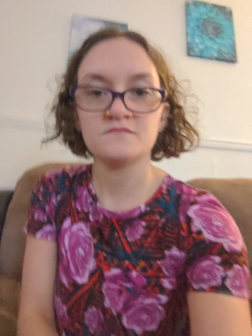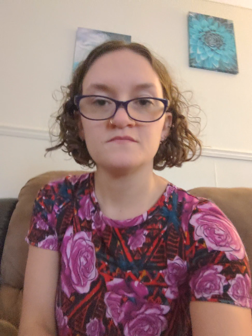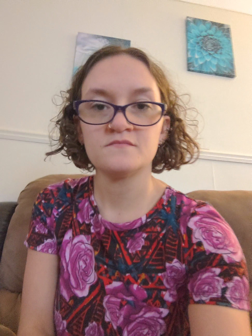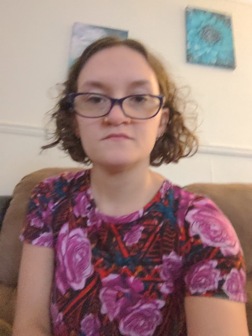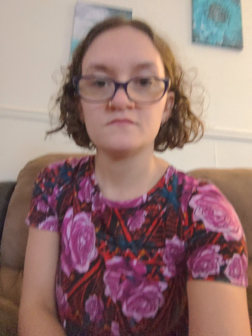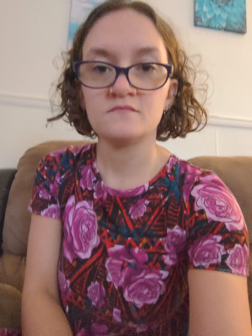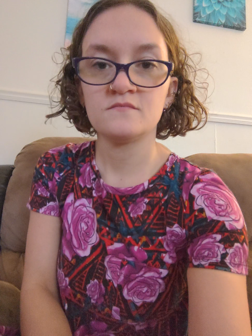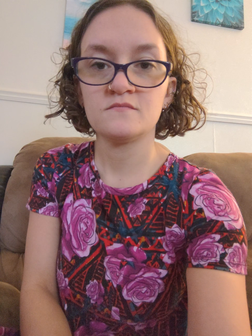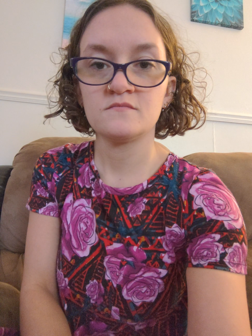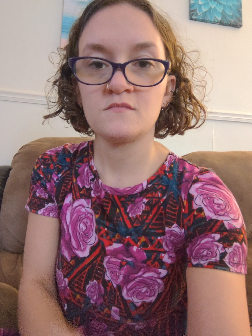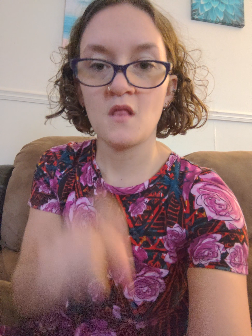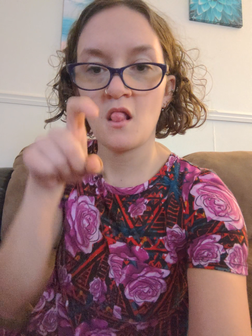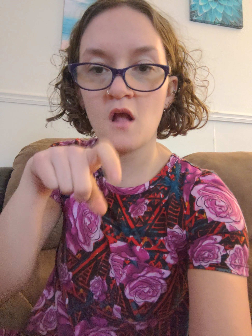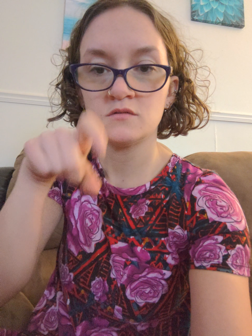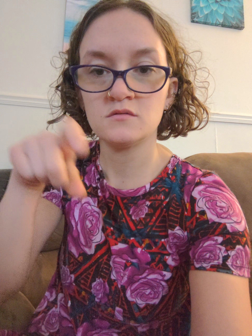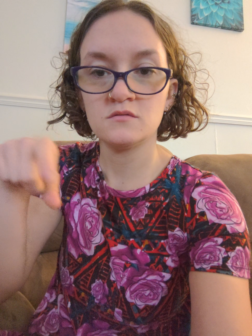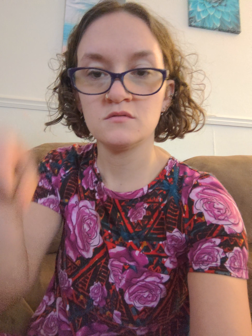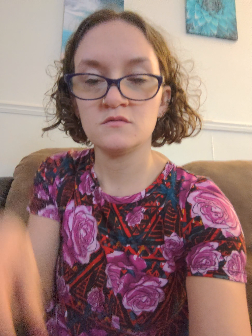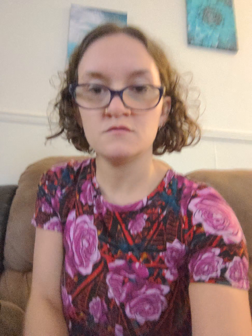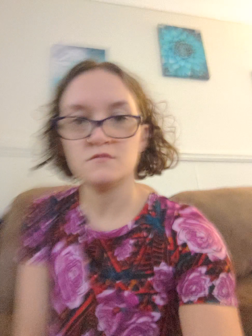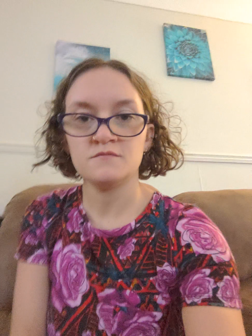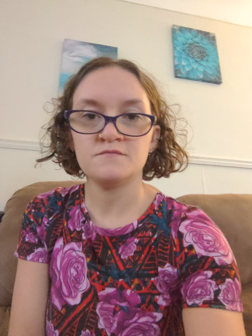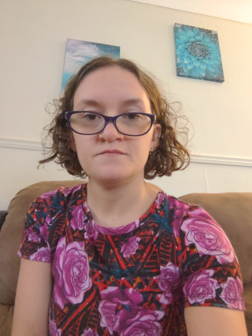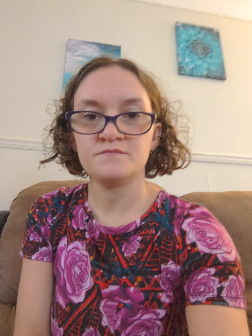closet